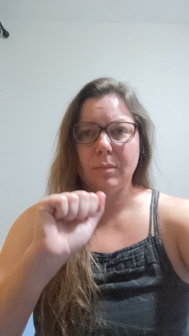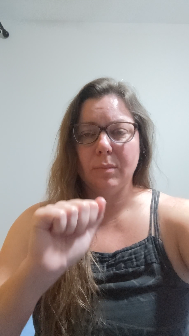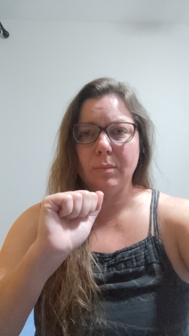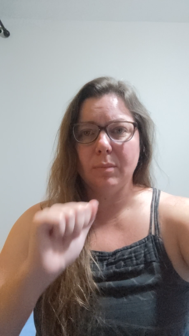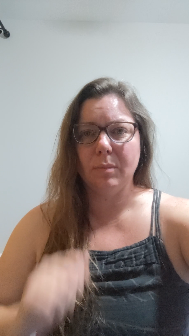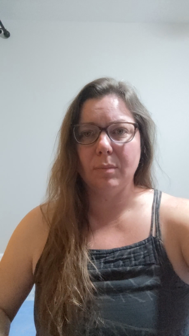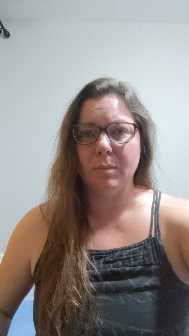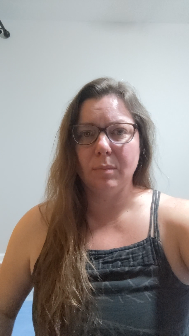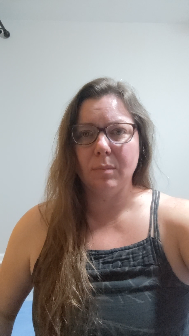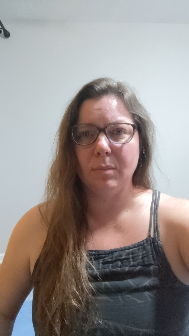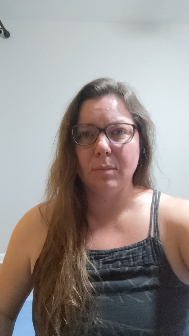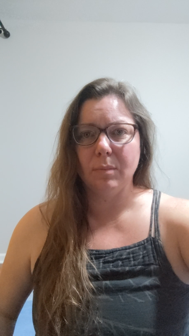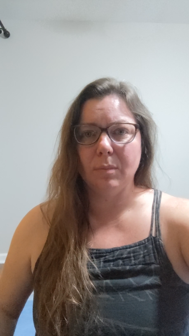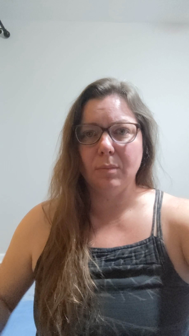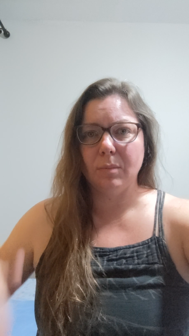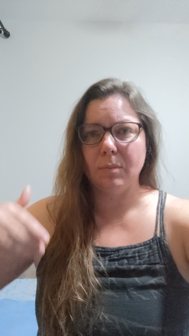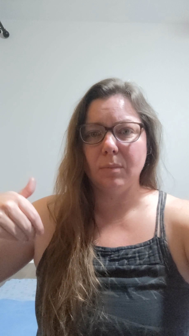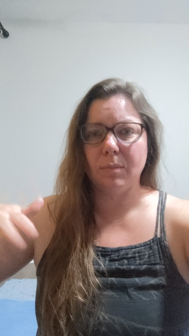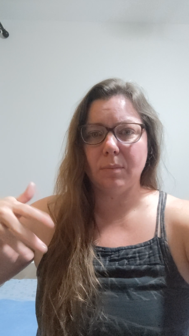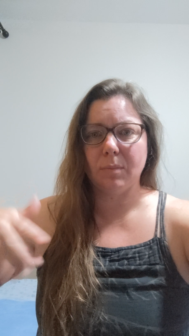pants